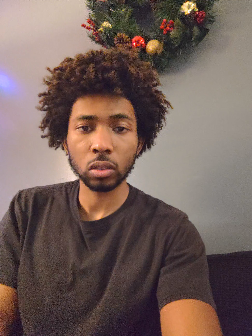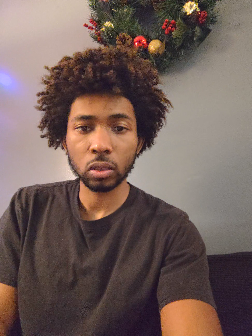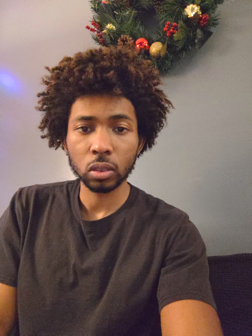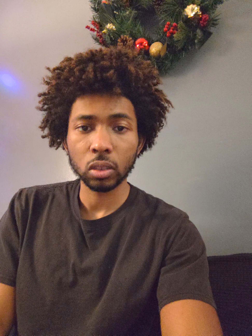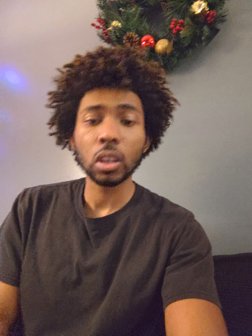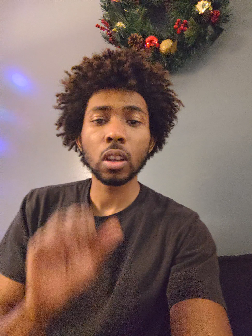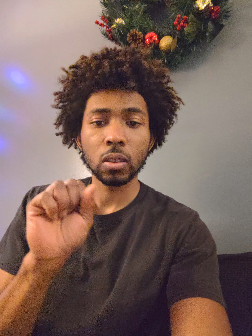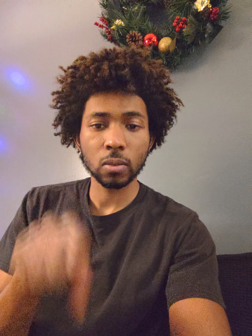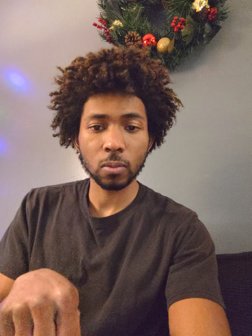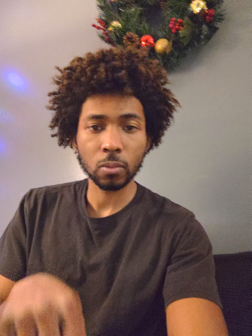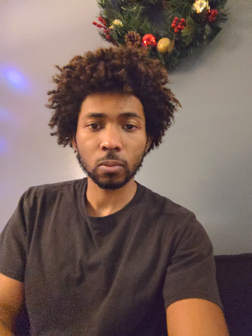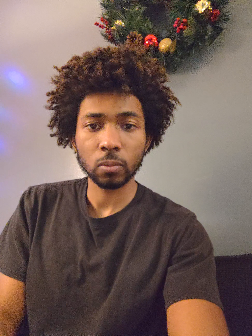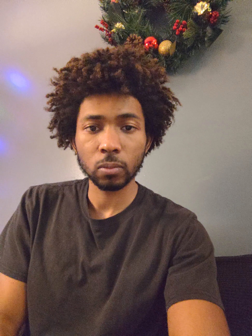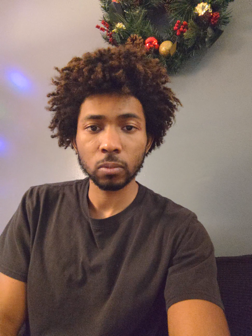can